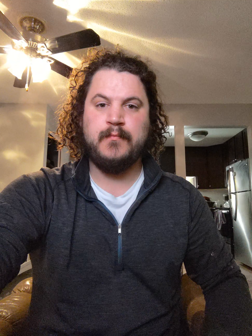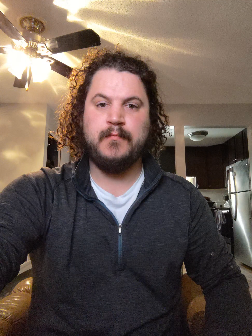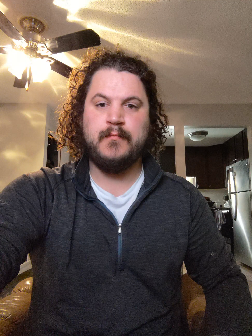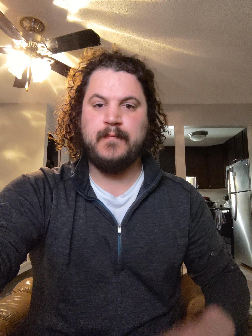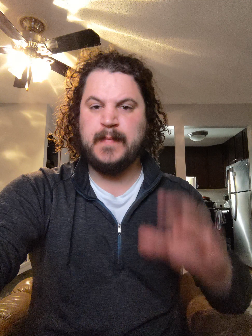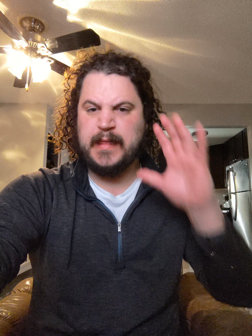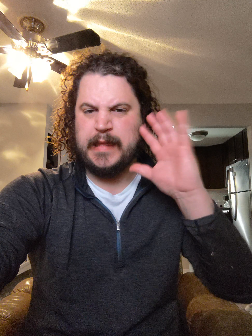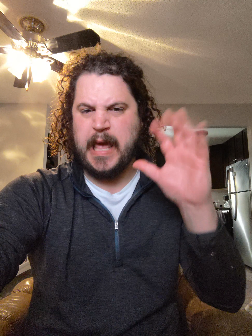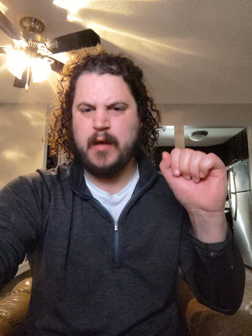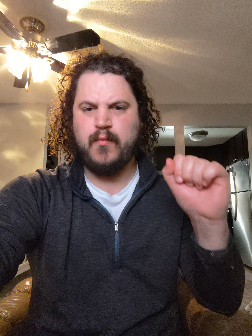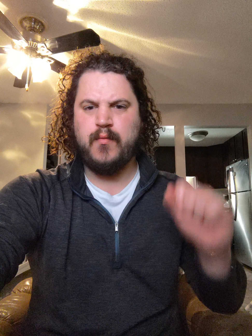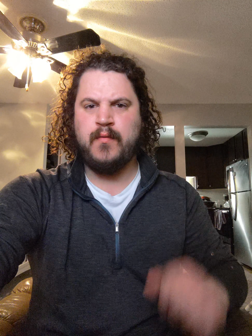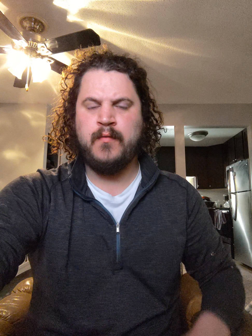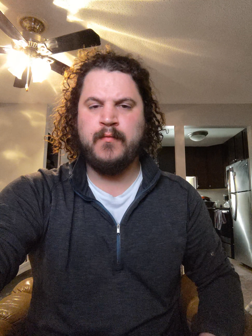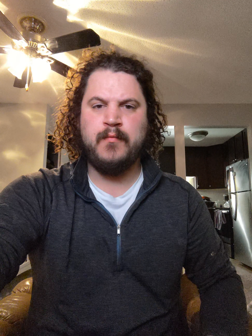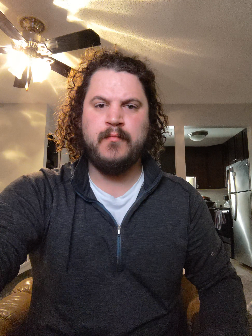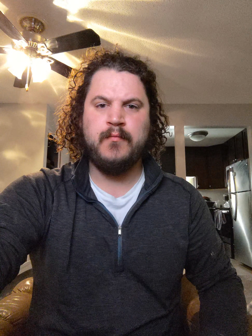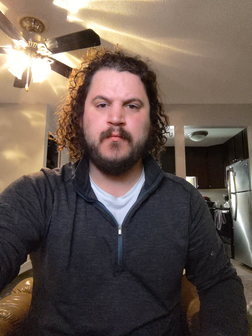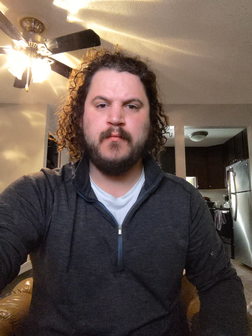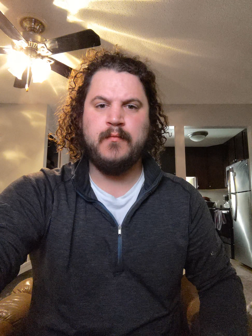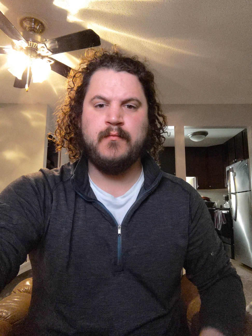loud